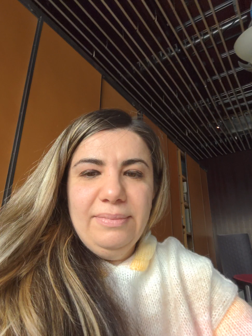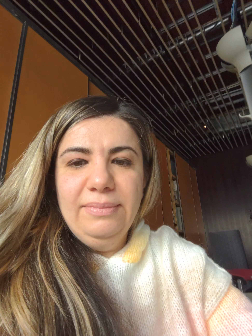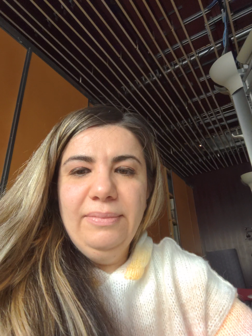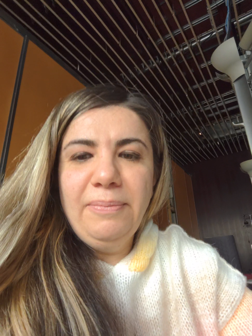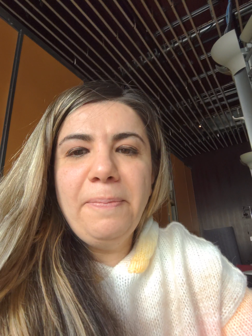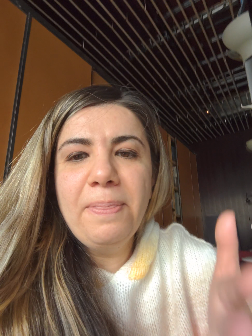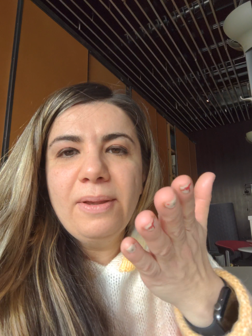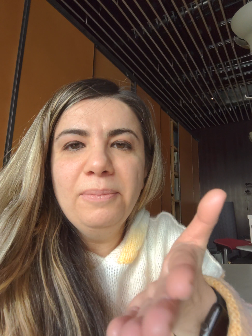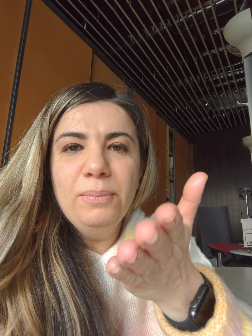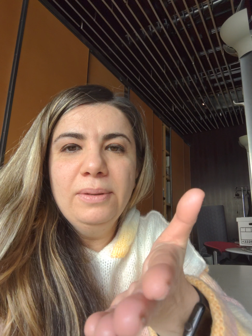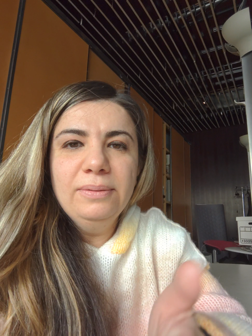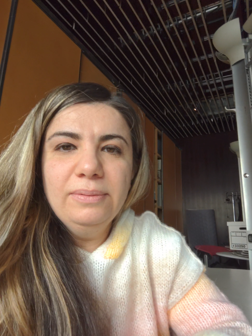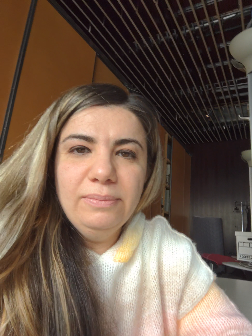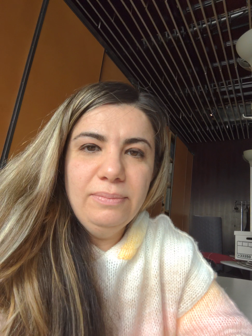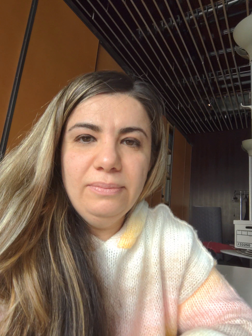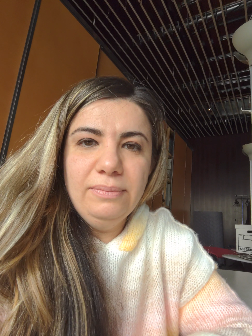boat